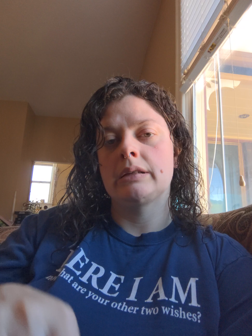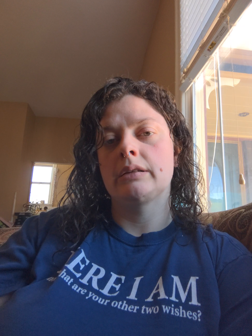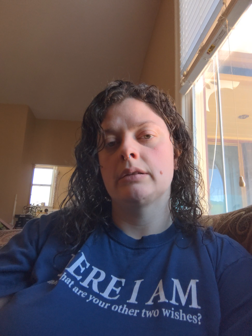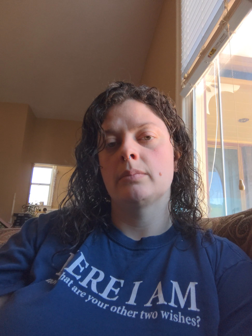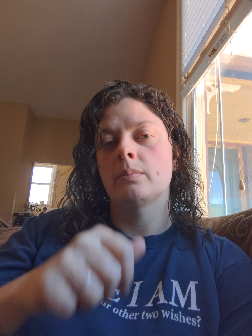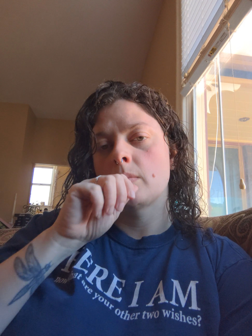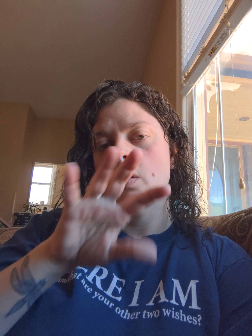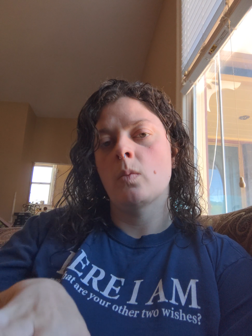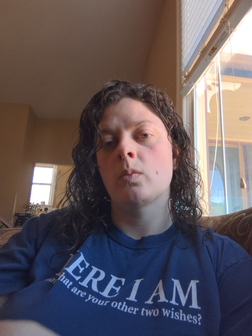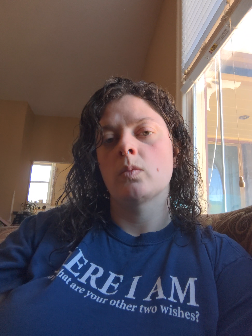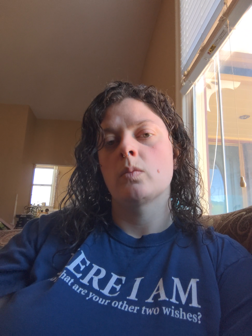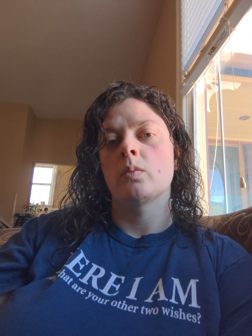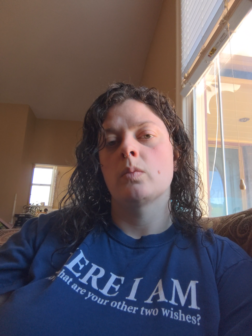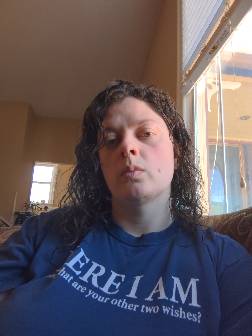blow